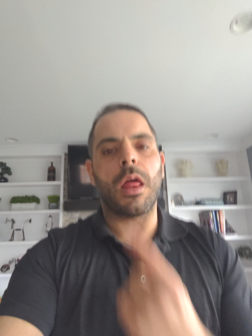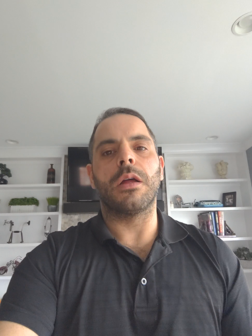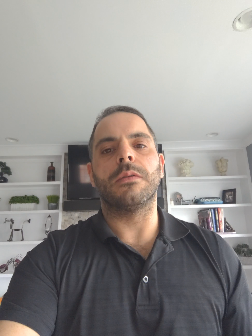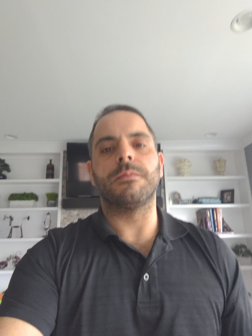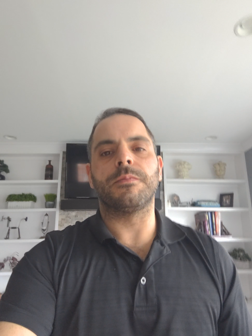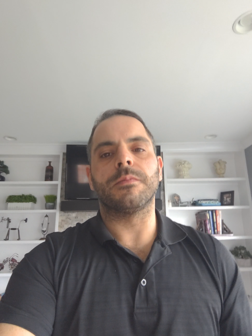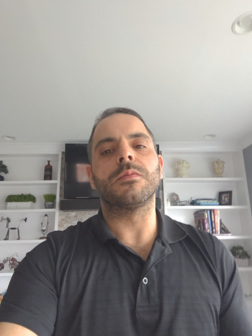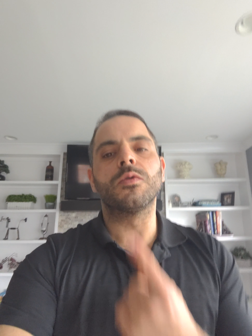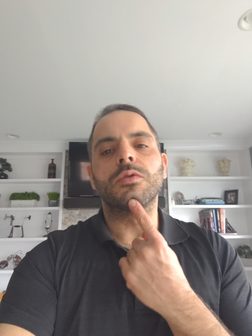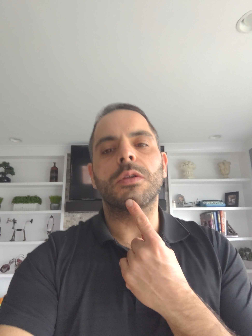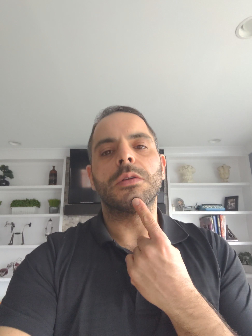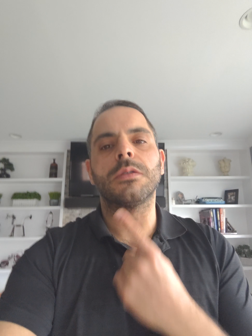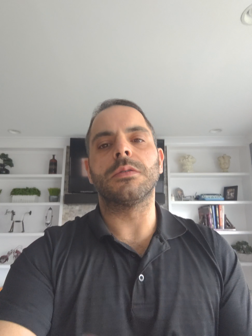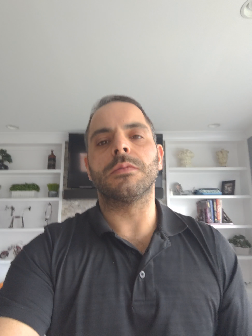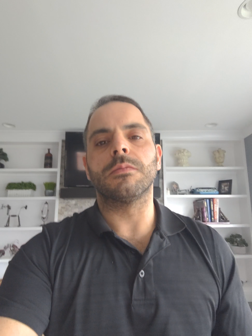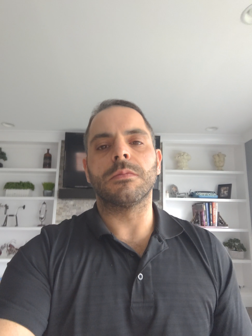chin